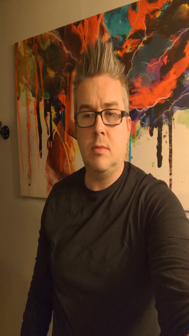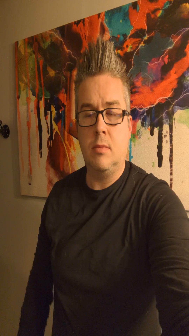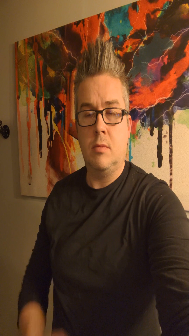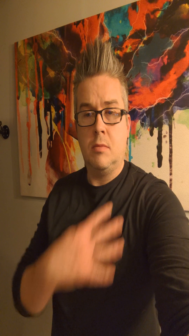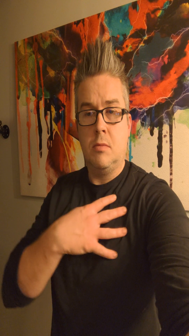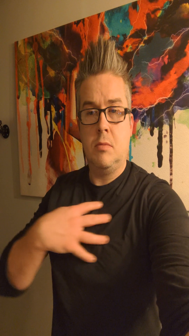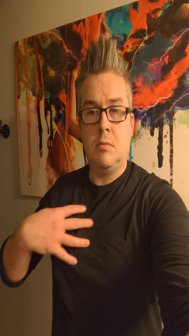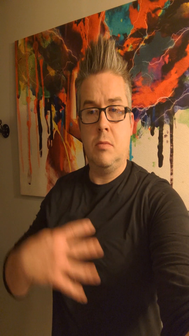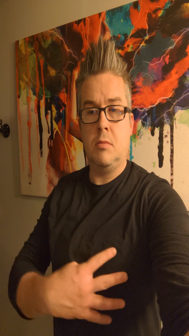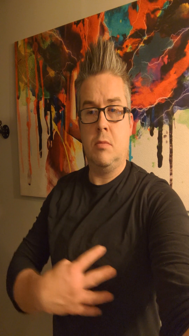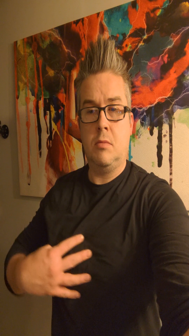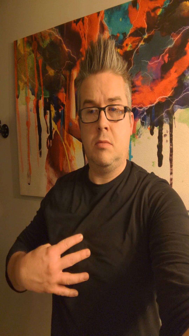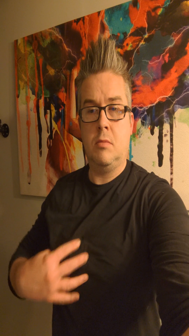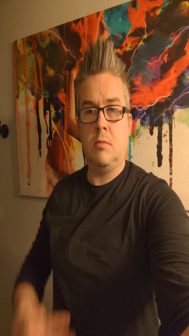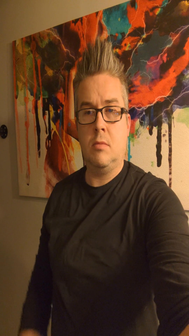zebra